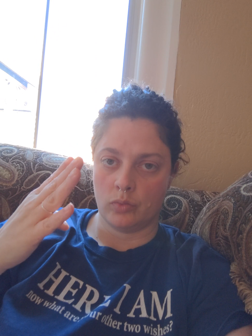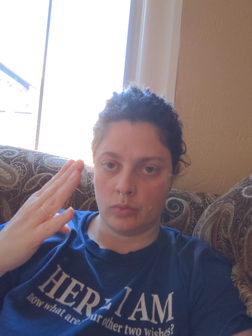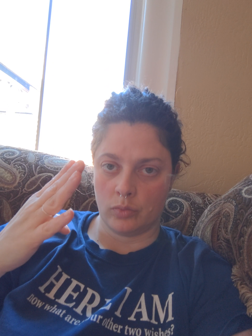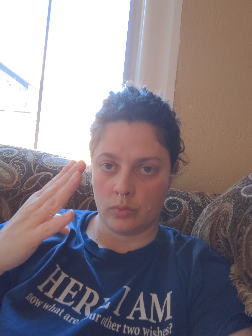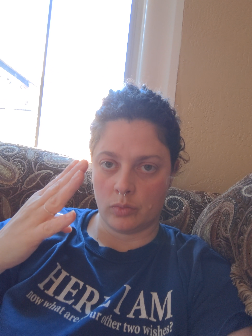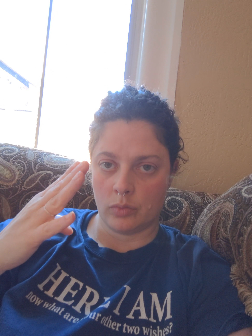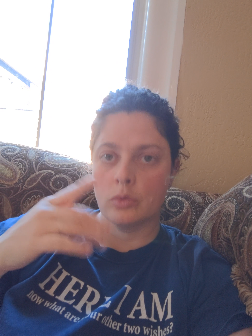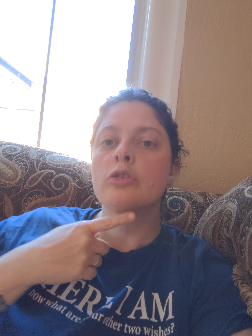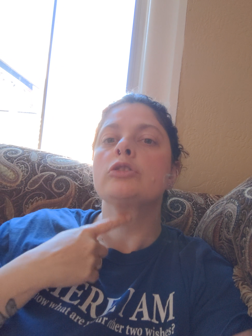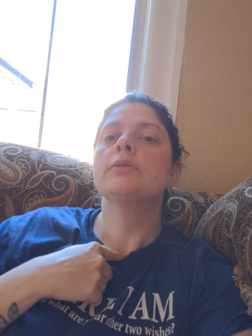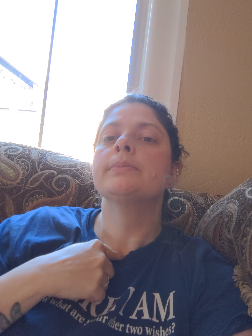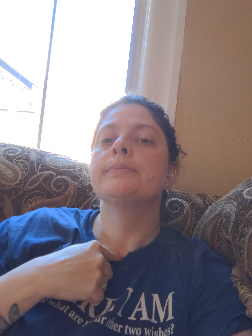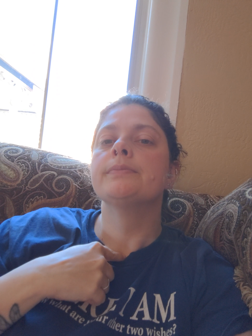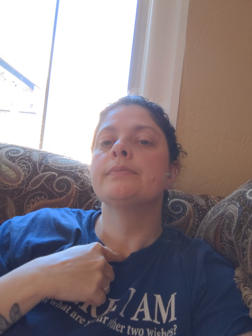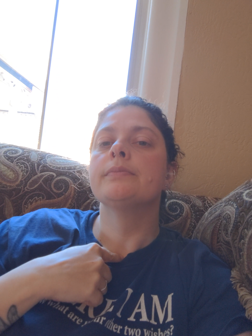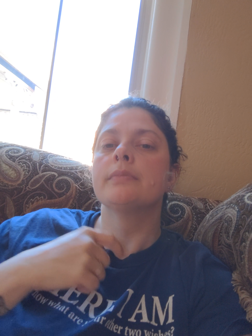thirsty